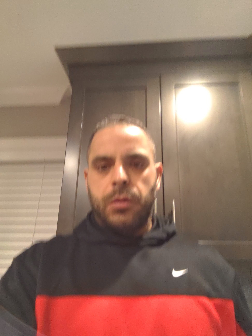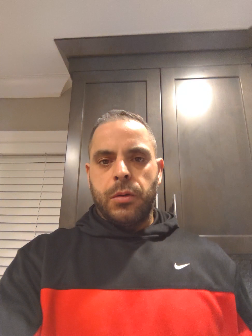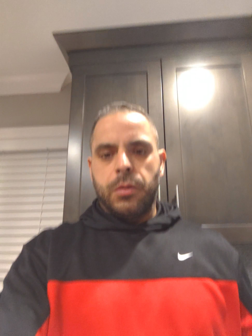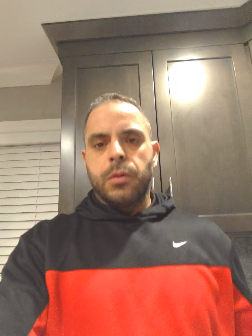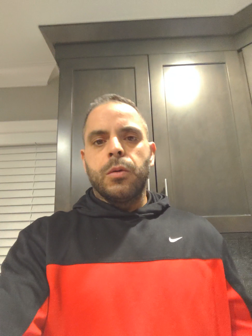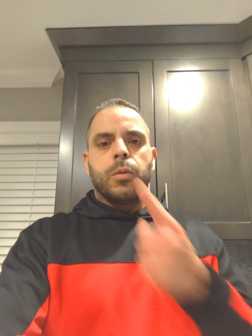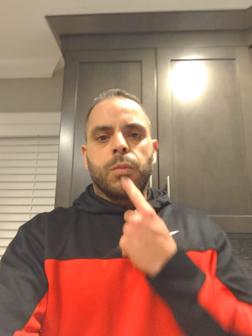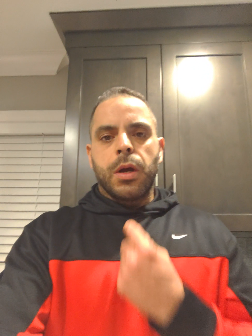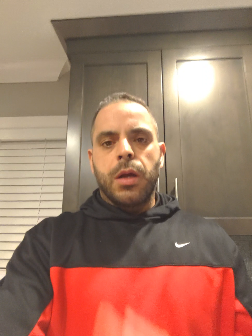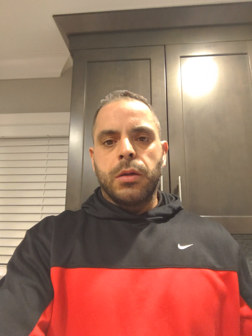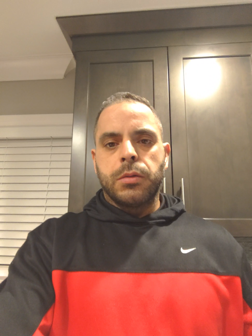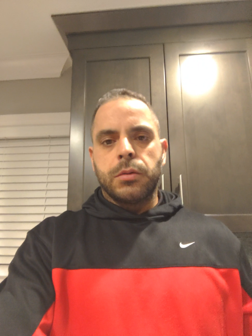red